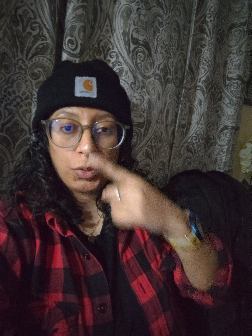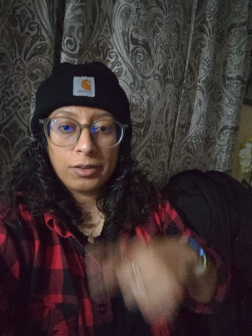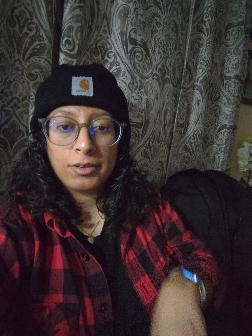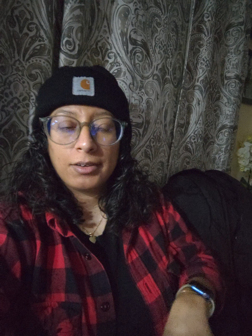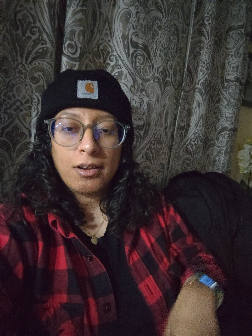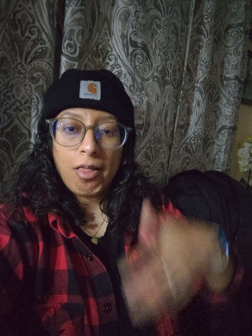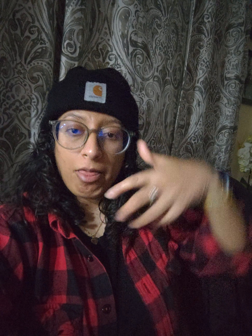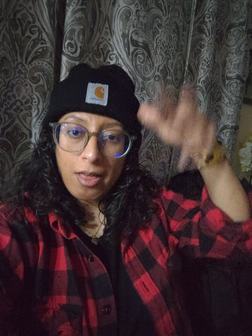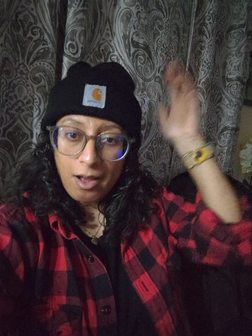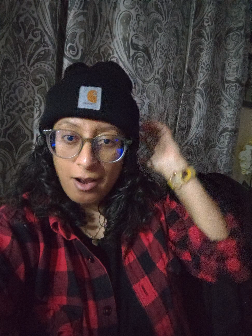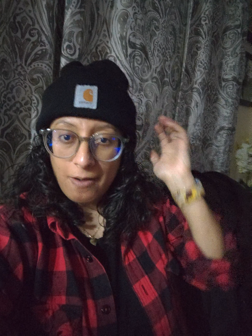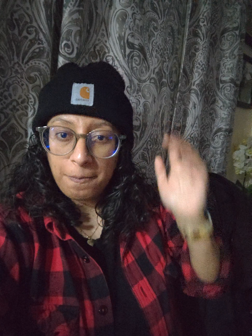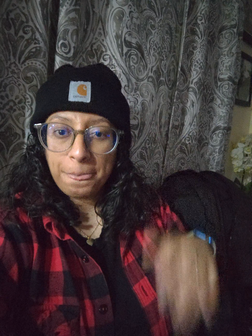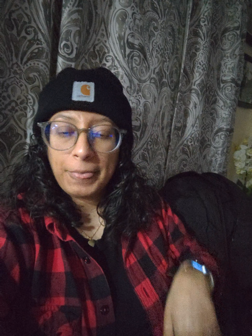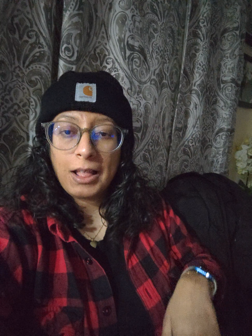lion